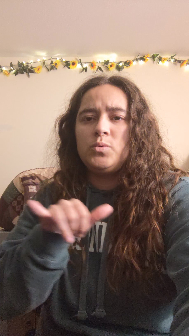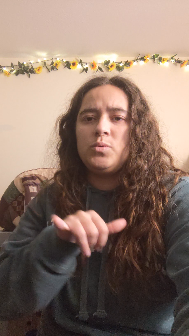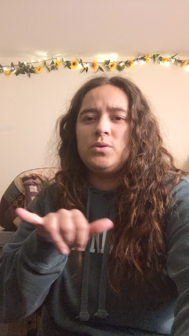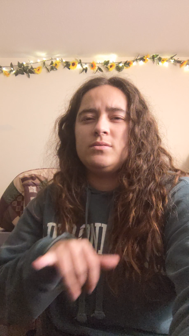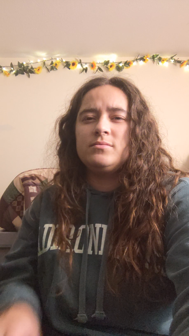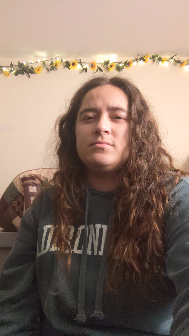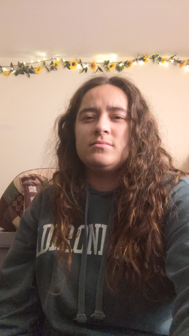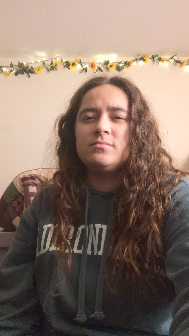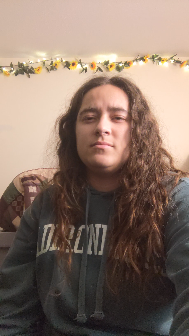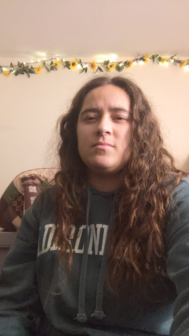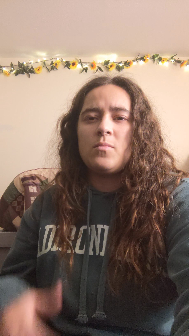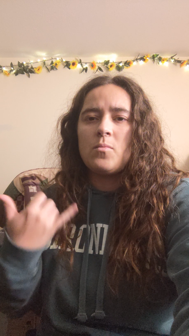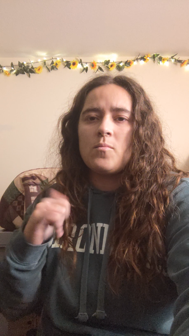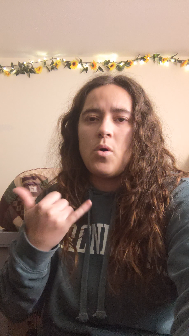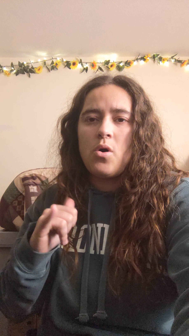party